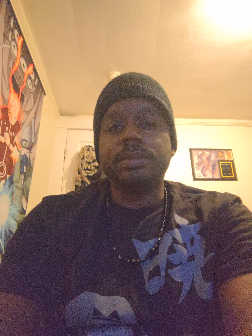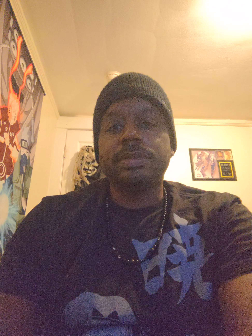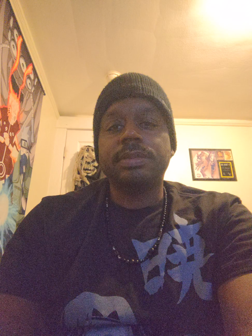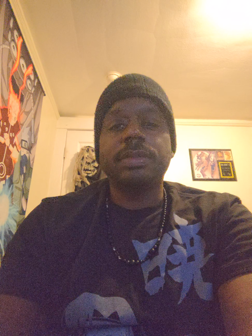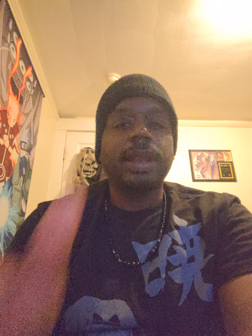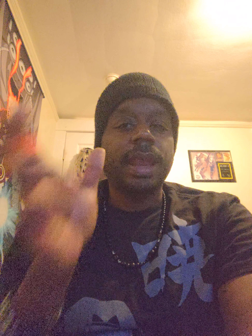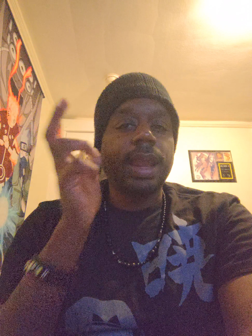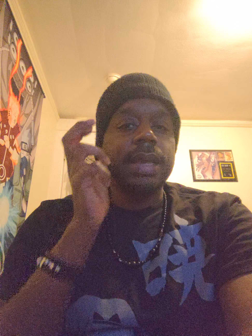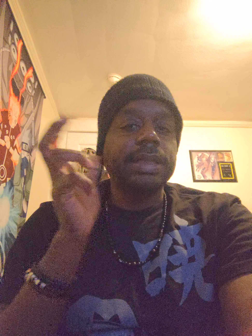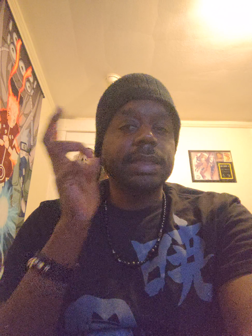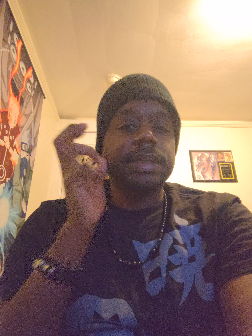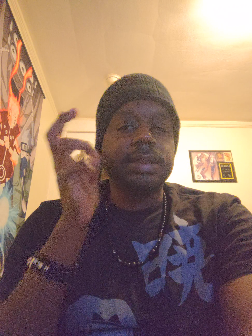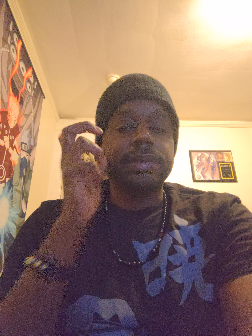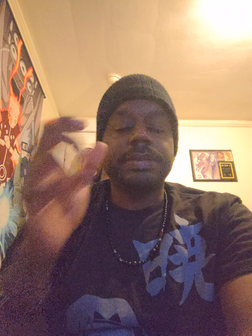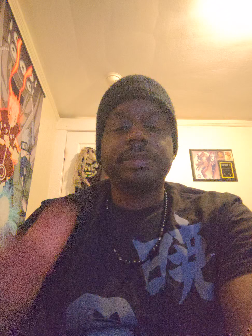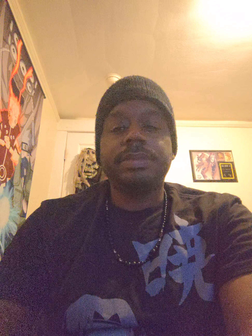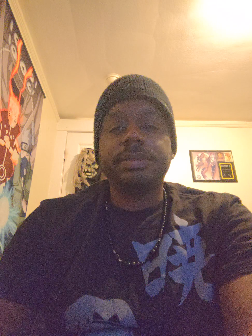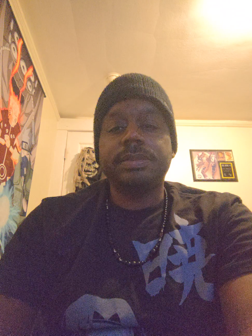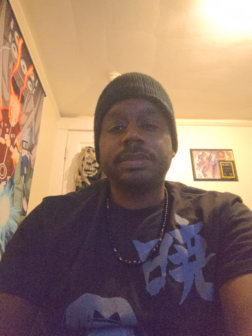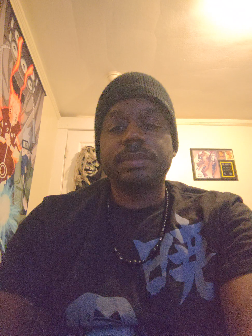listen